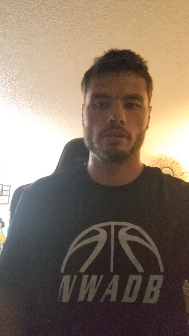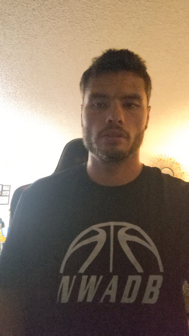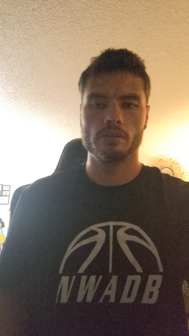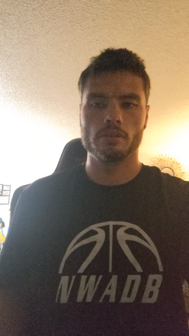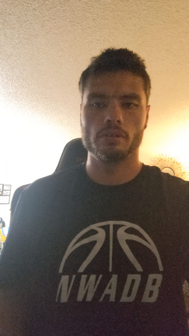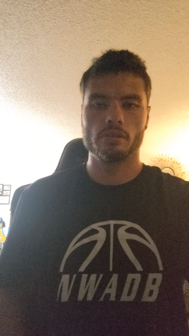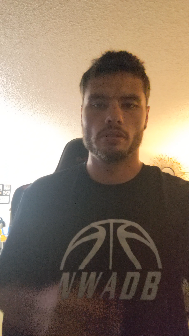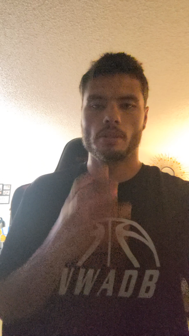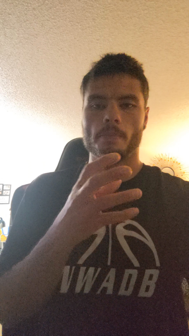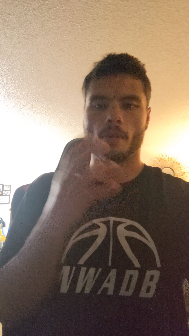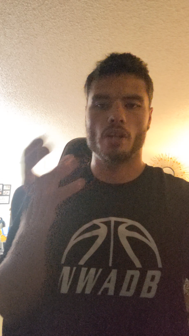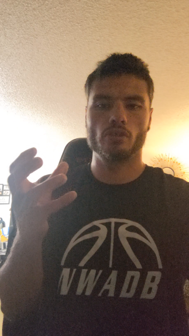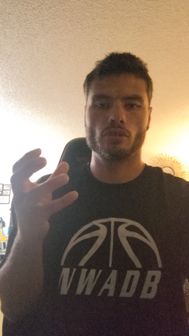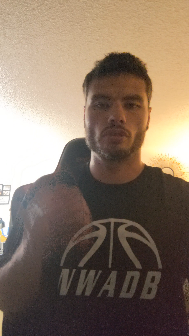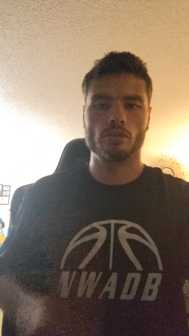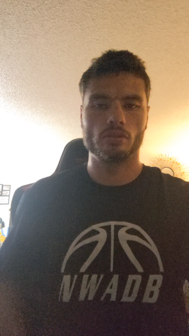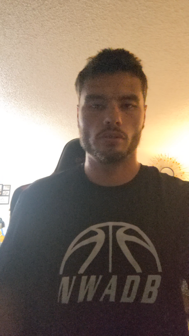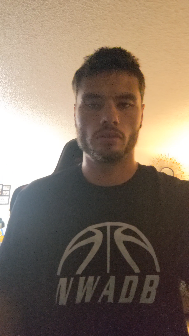much